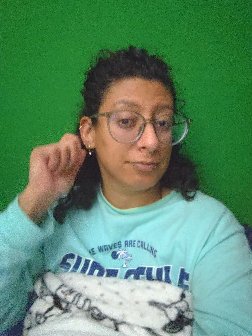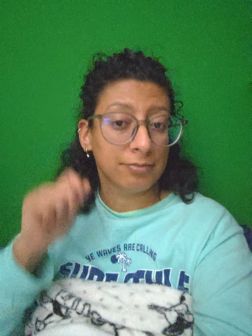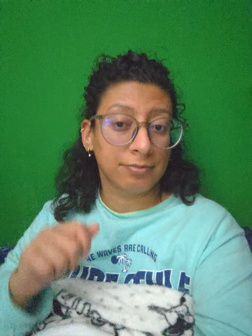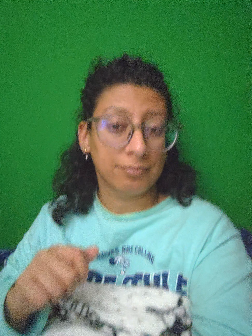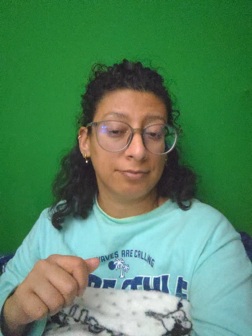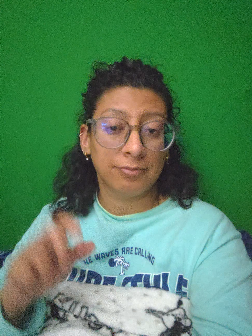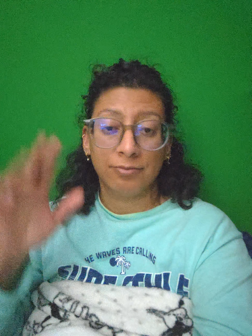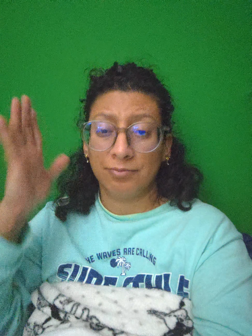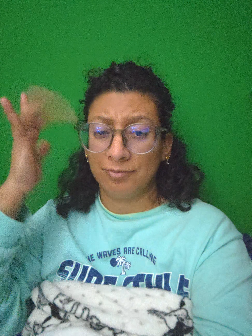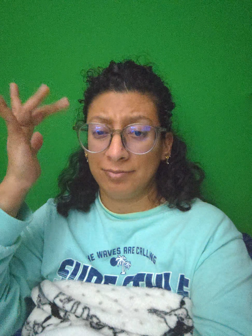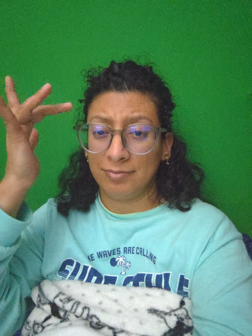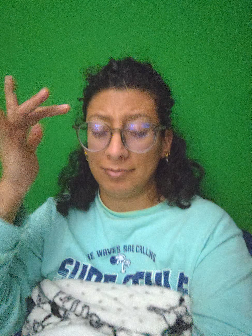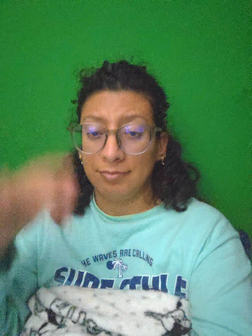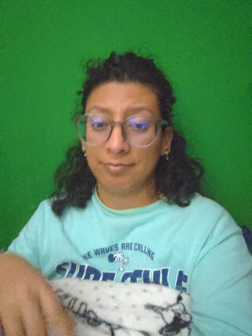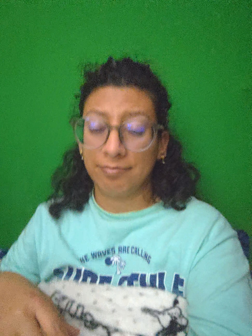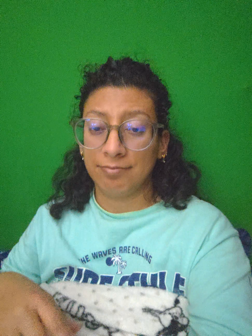why